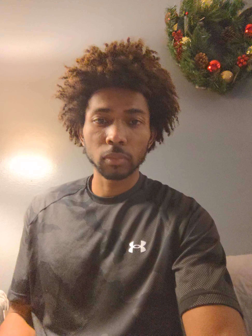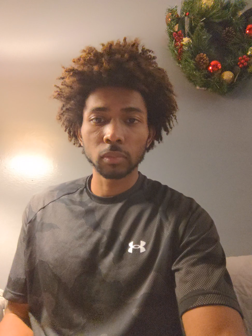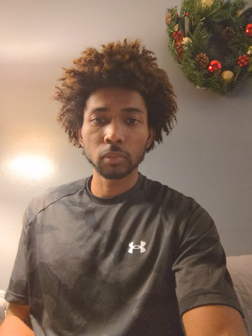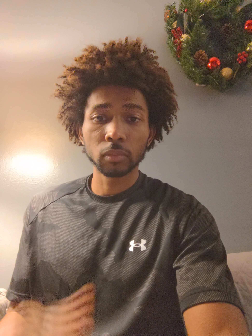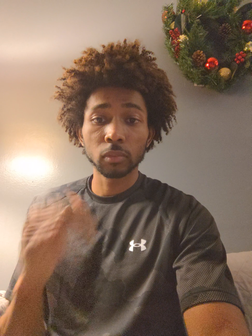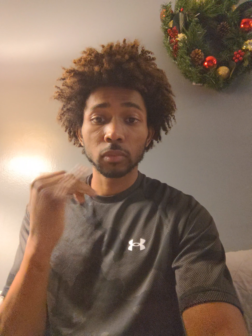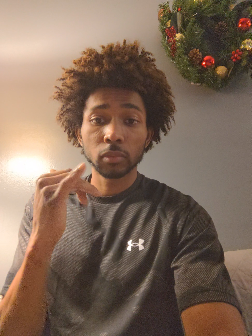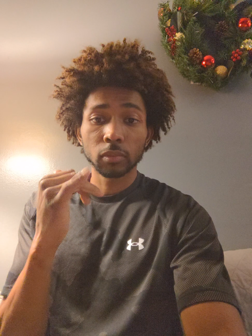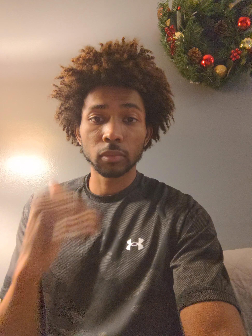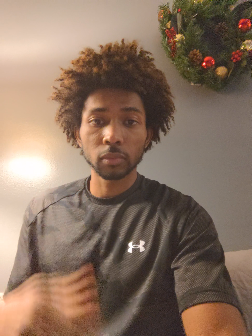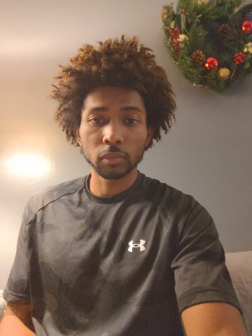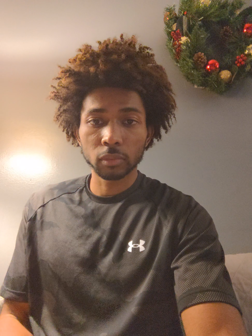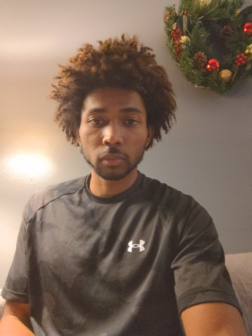yellow